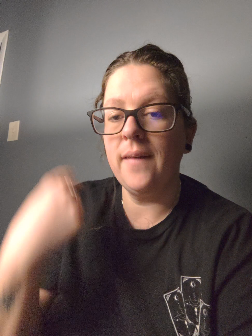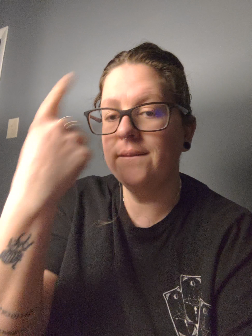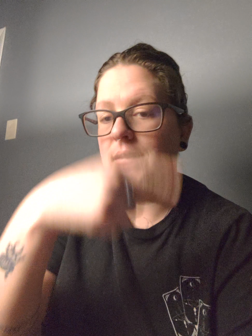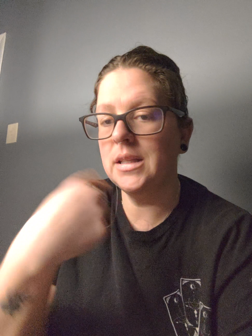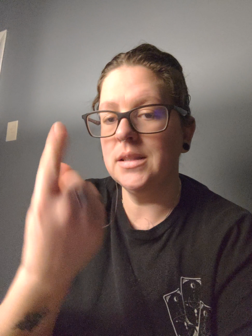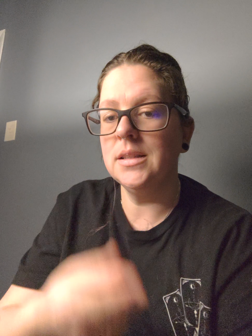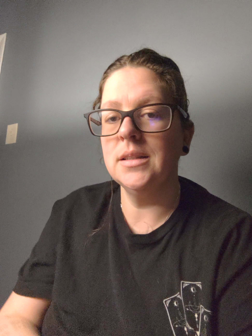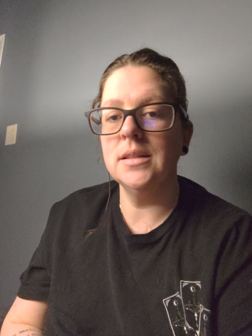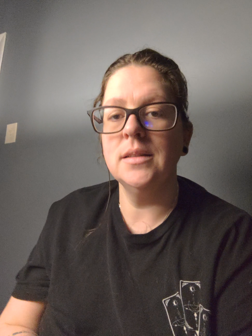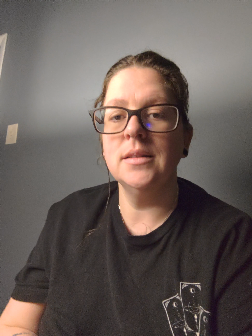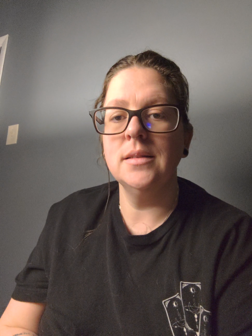face